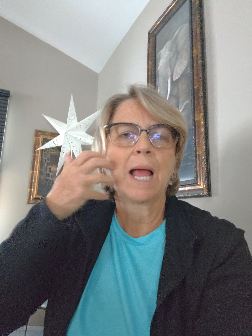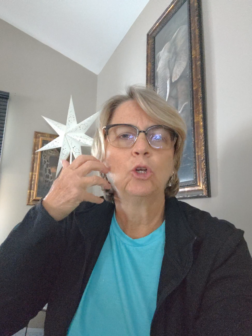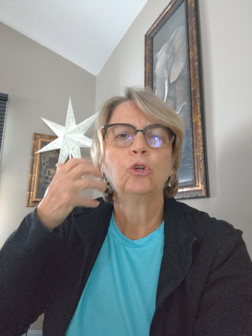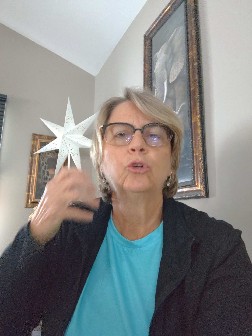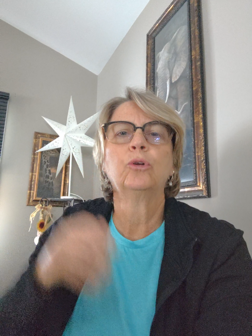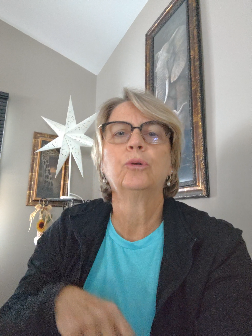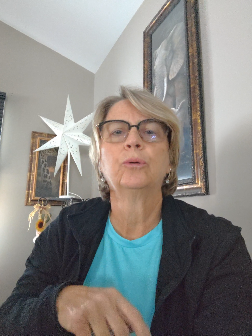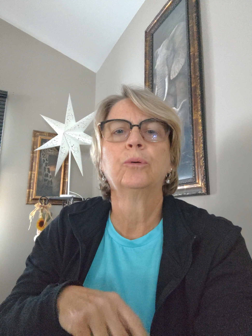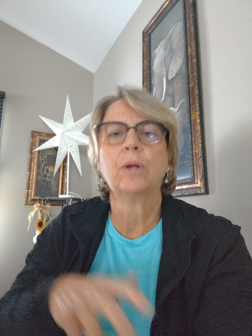tiger